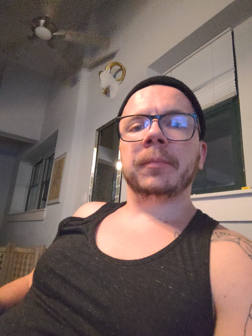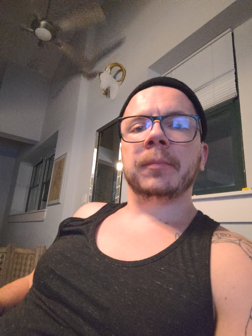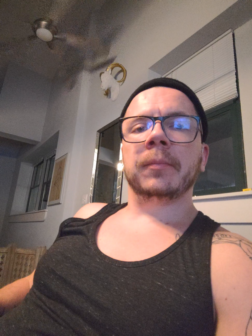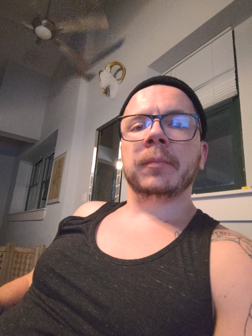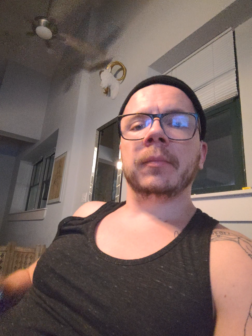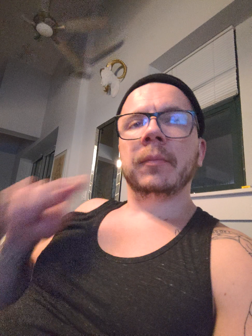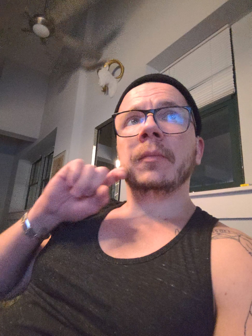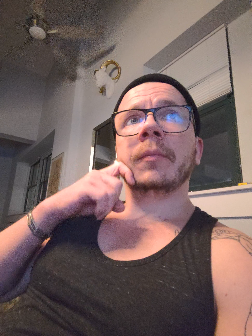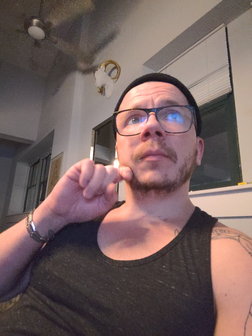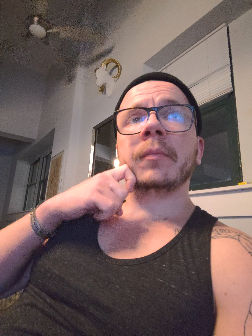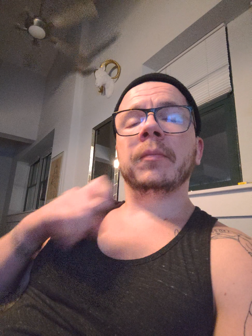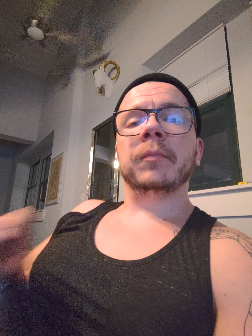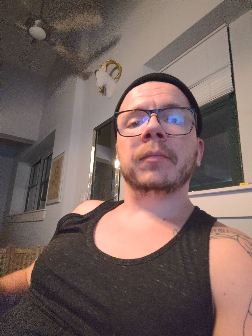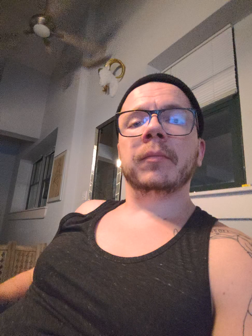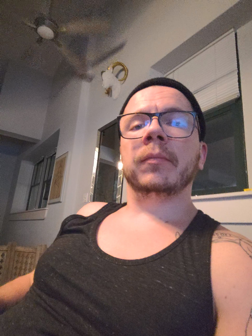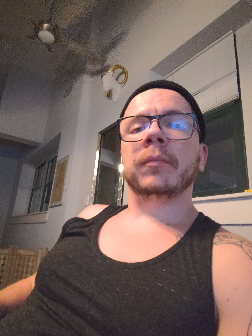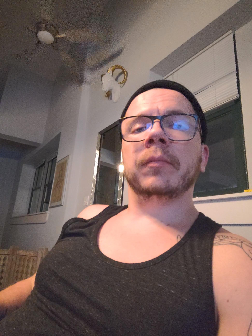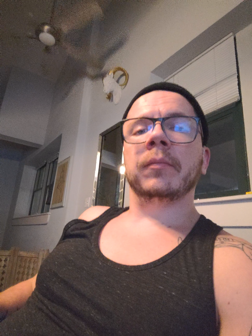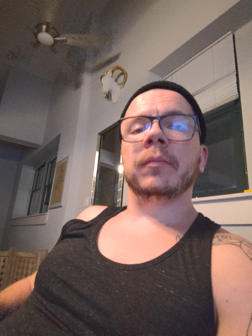apple